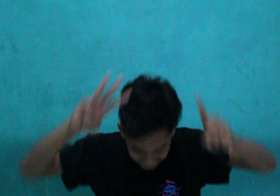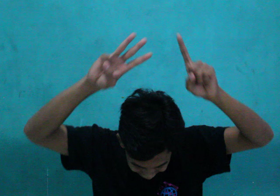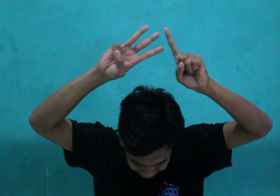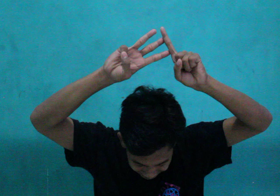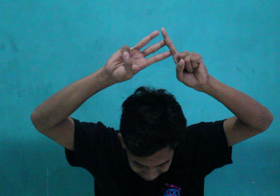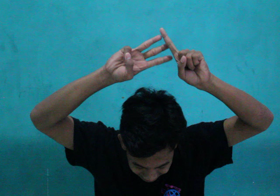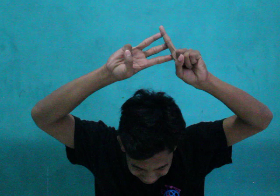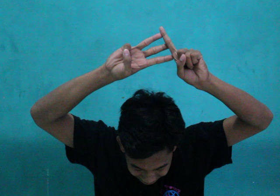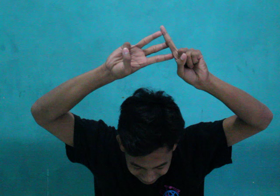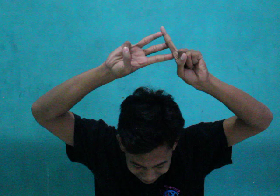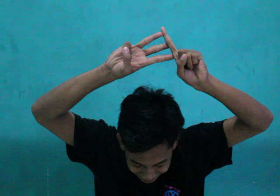B